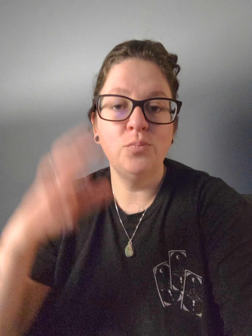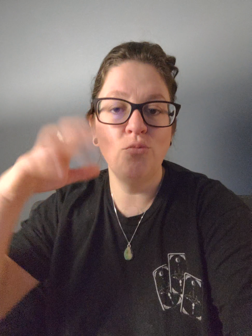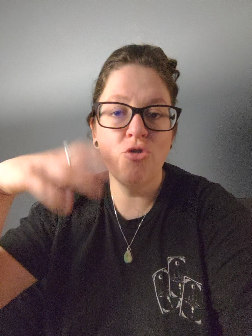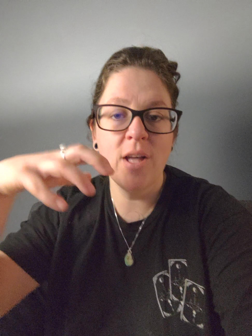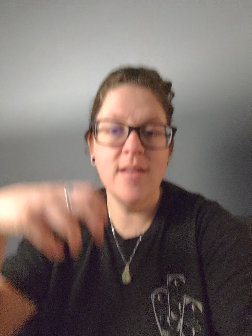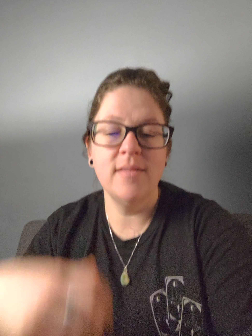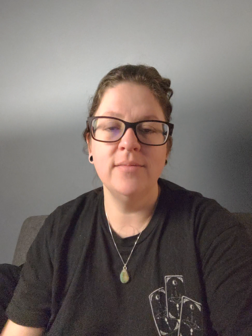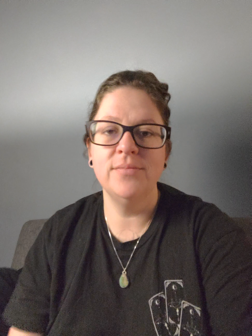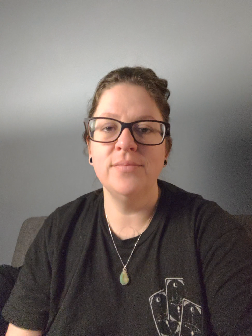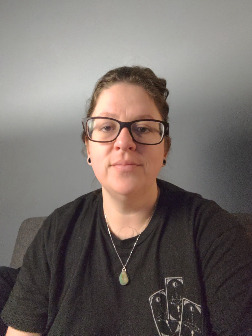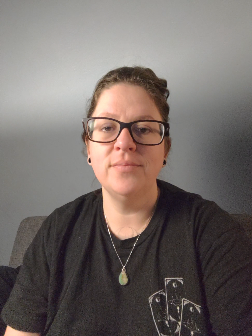rain